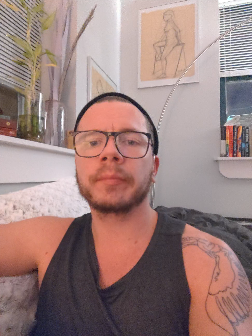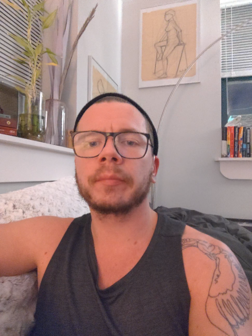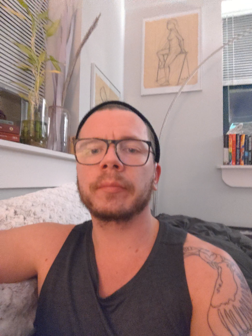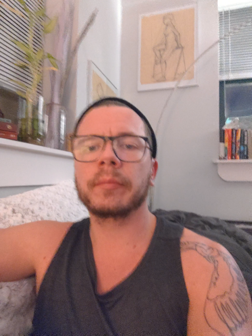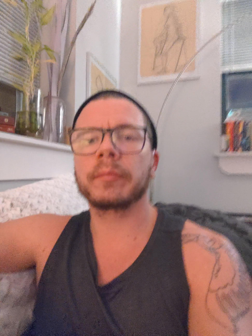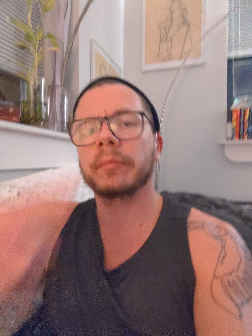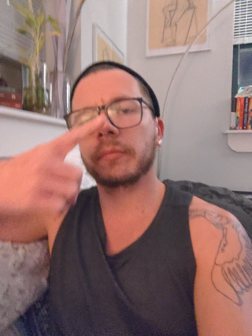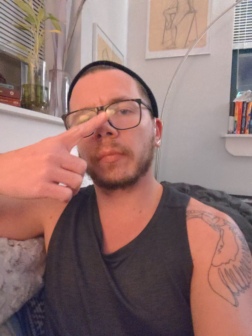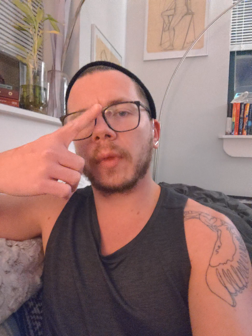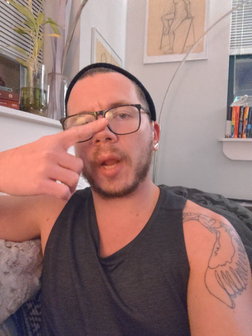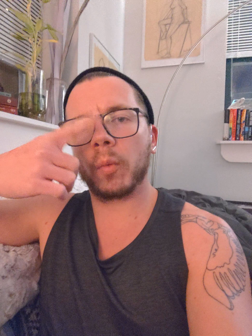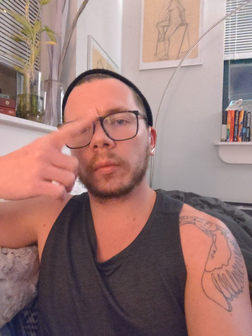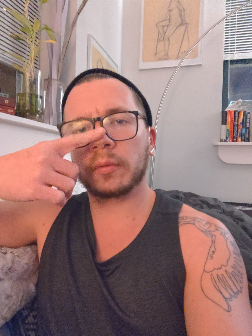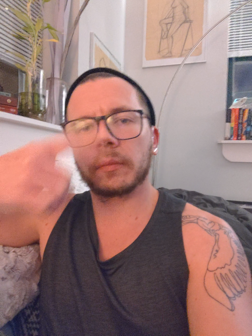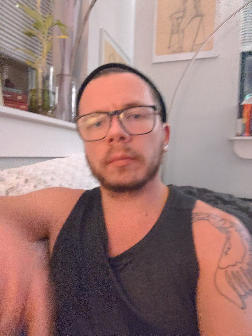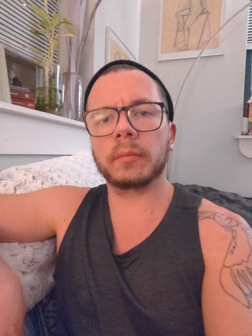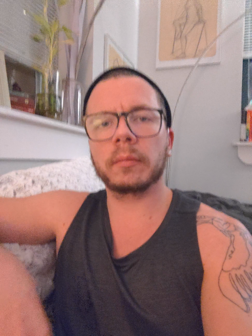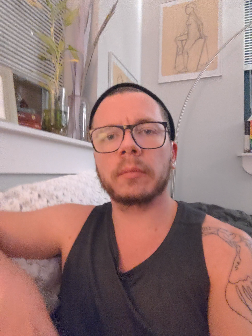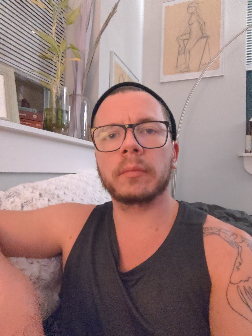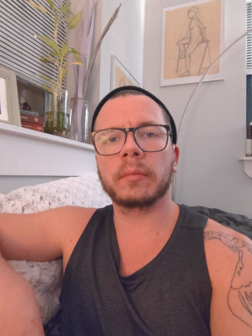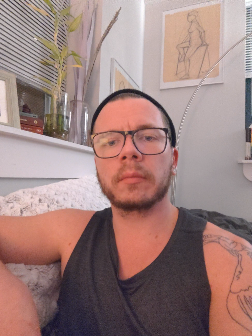nose